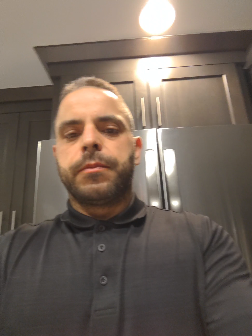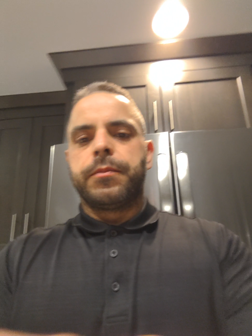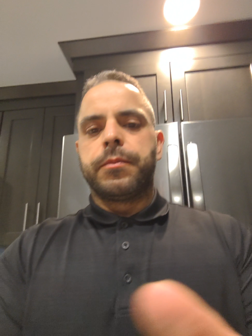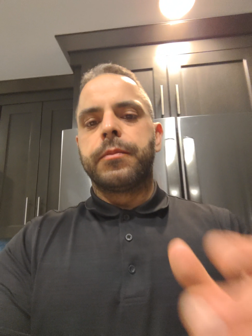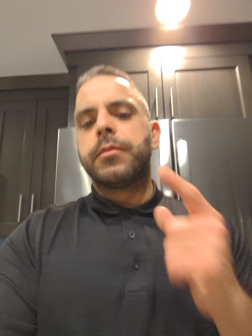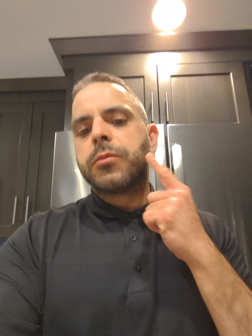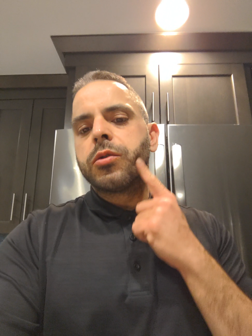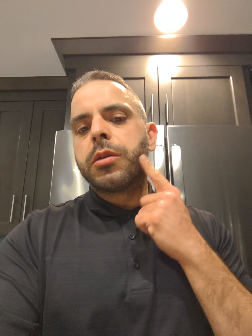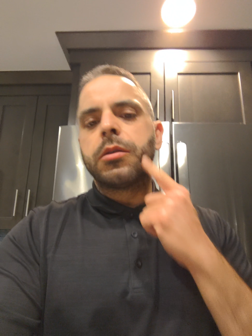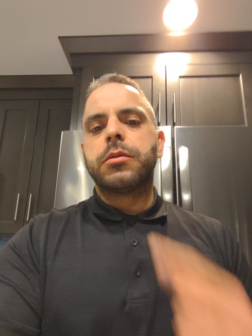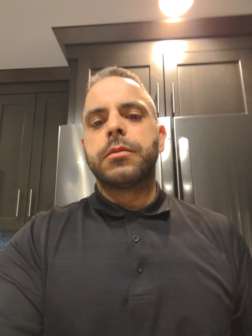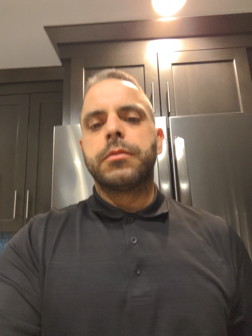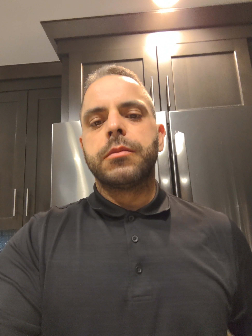cheek